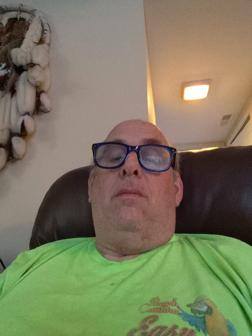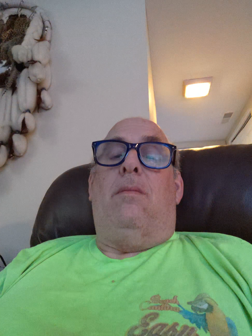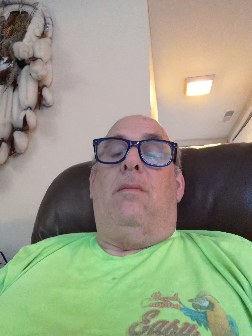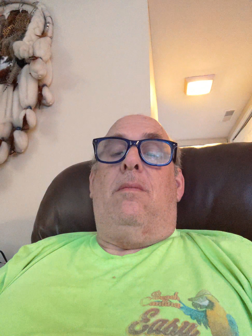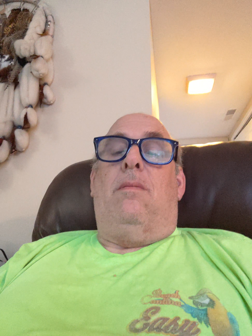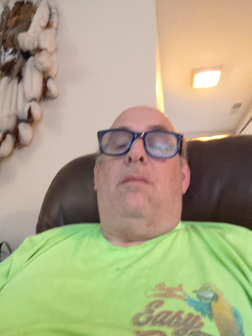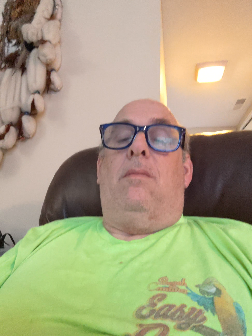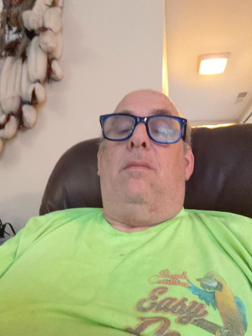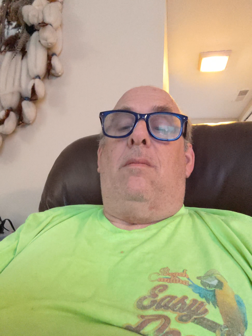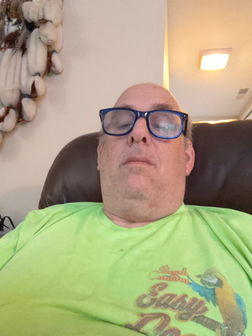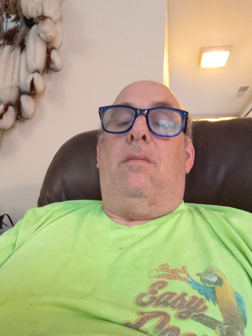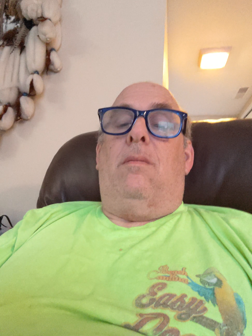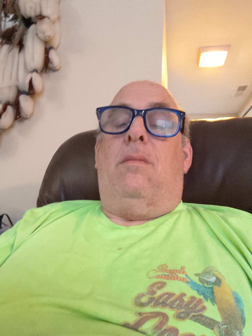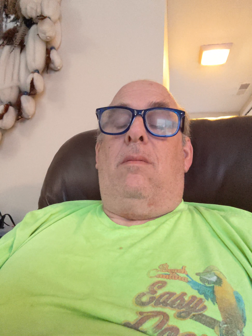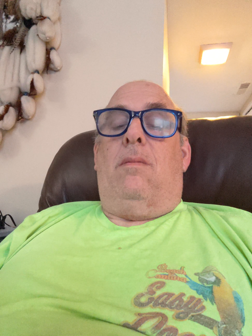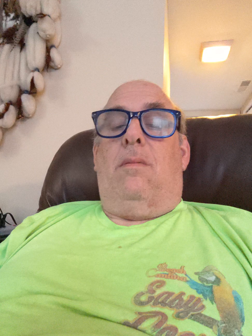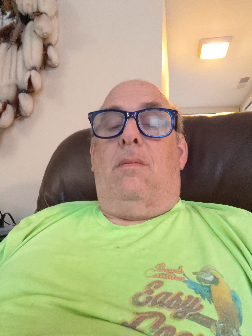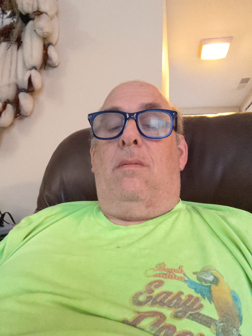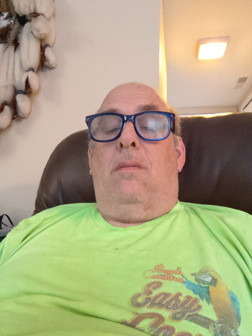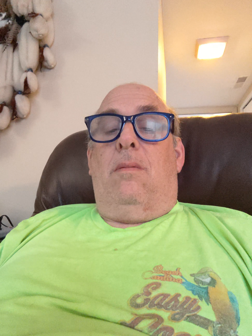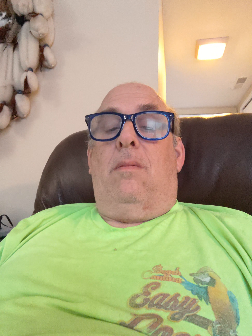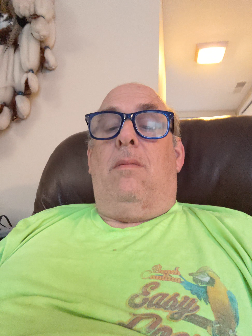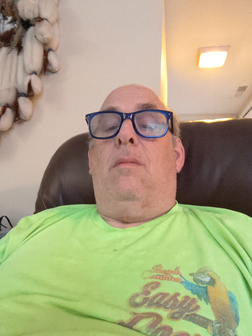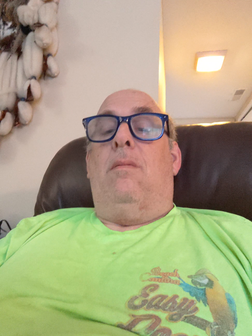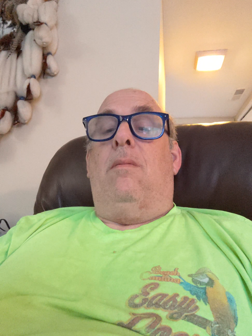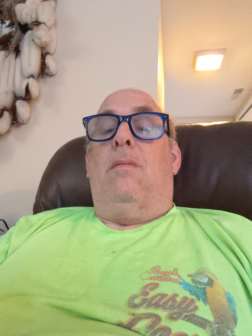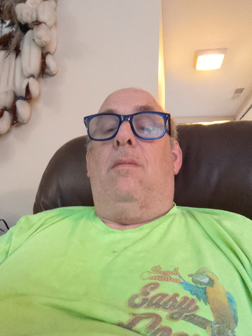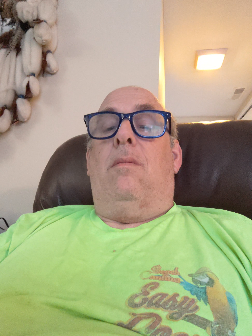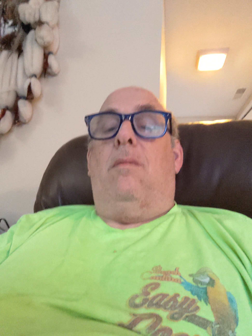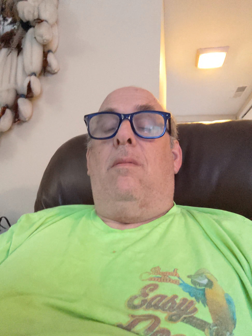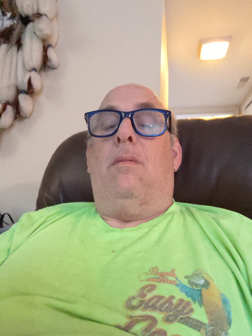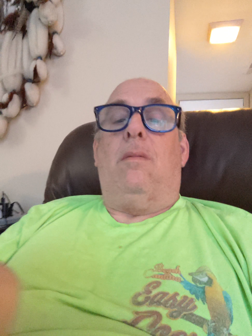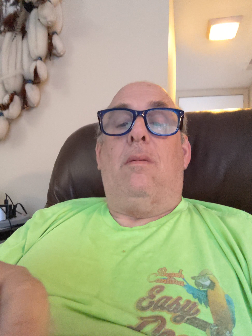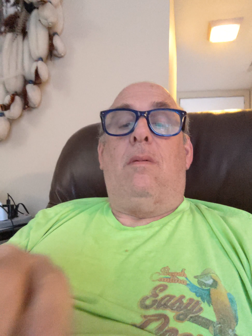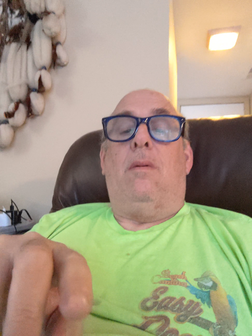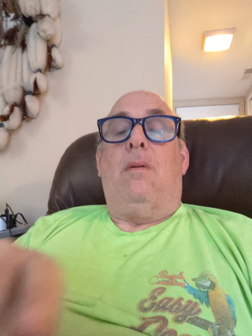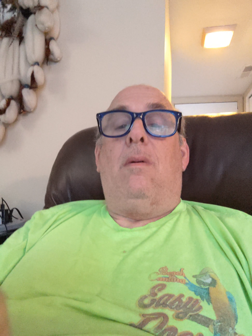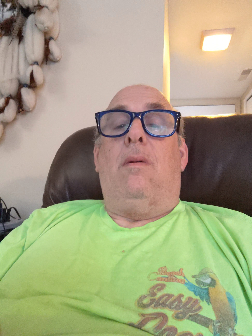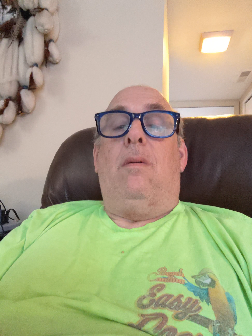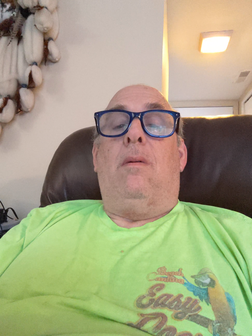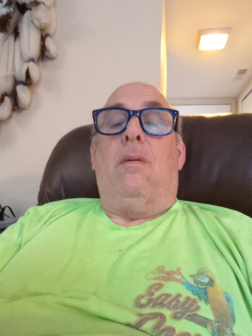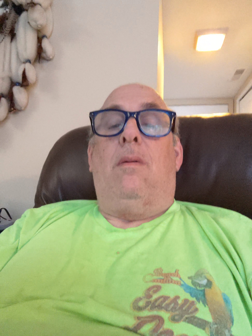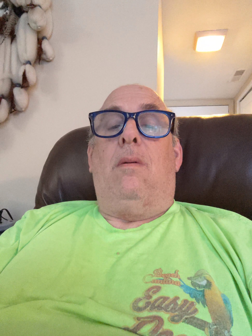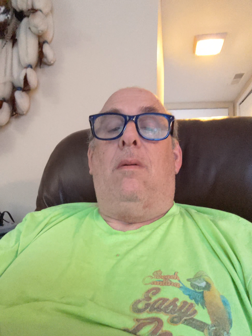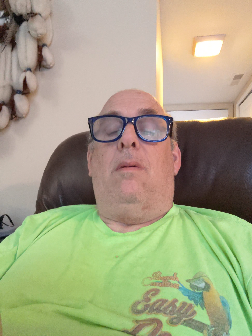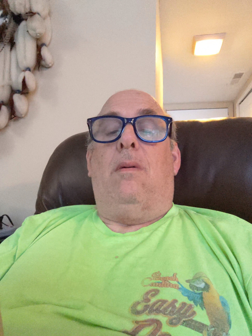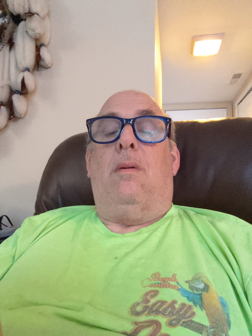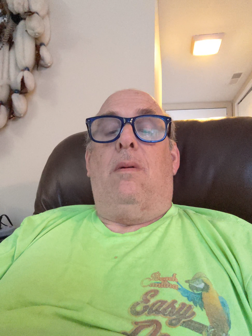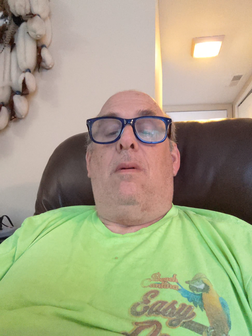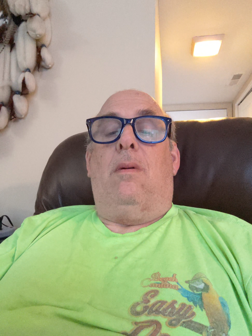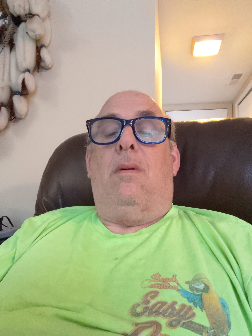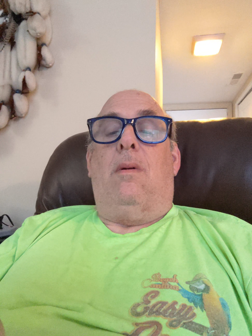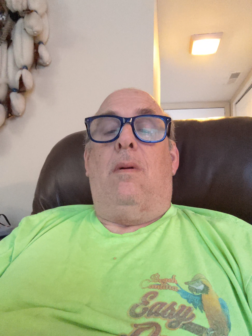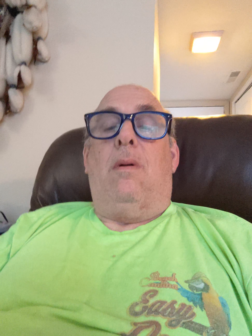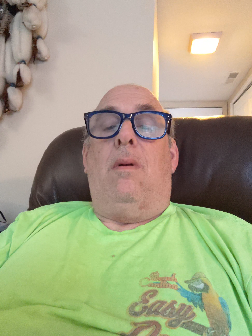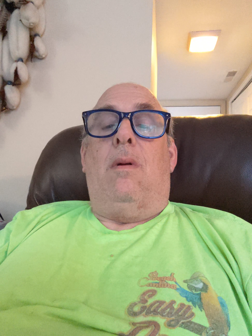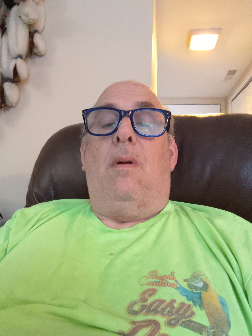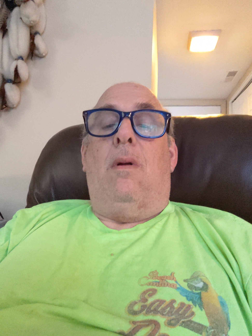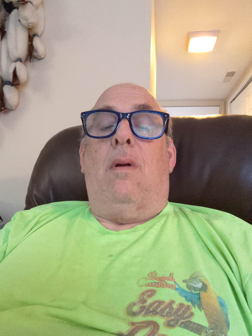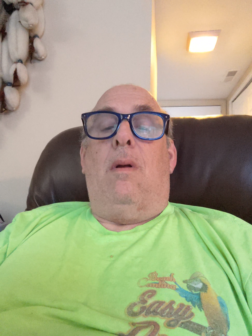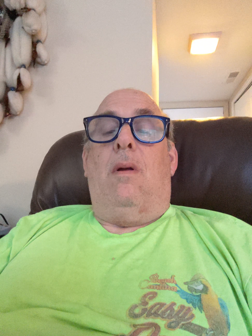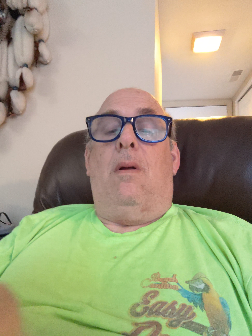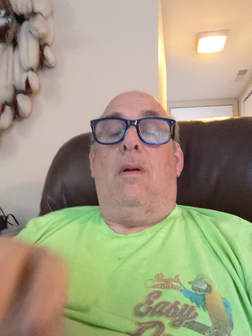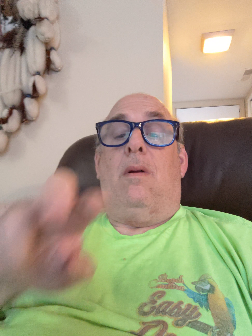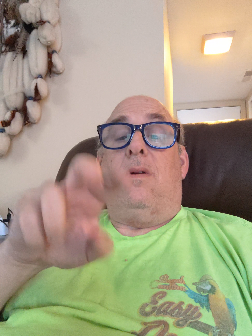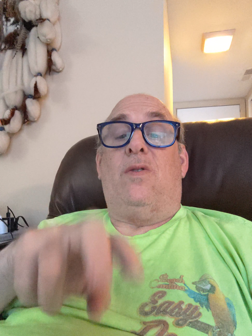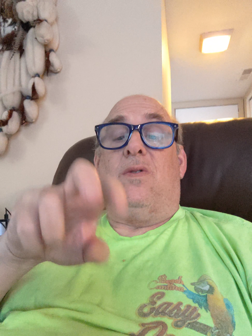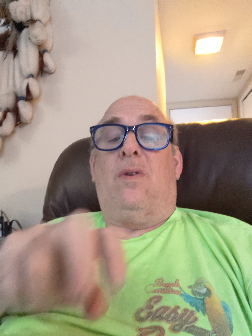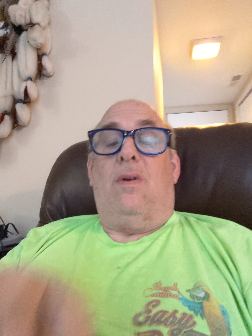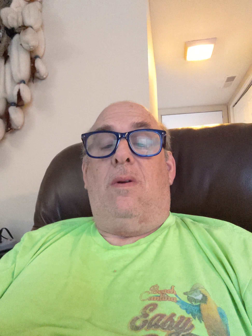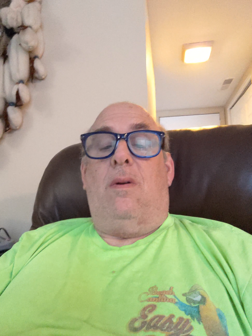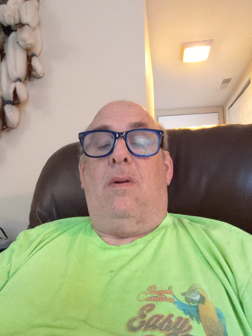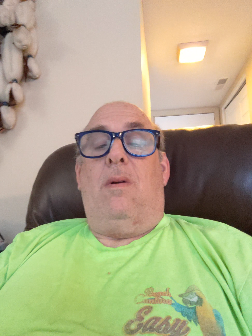chair